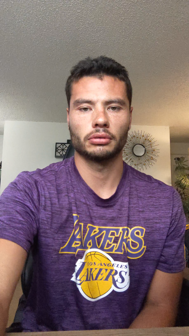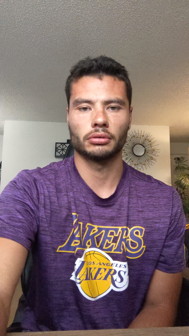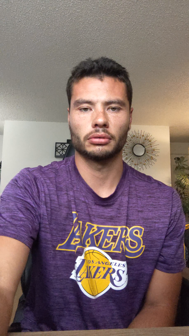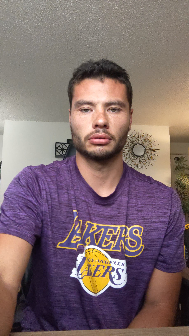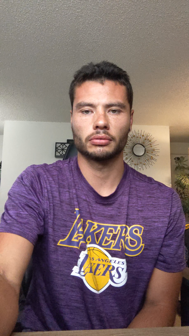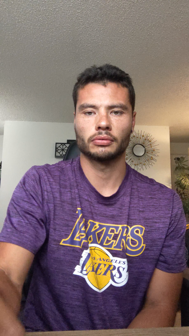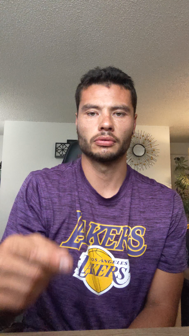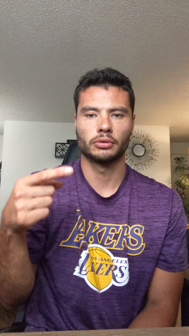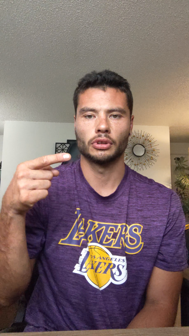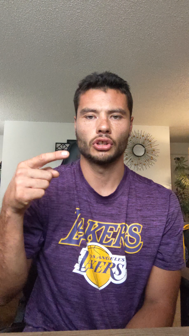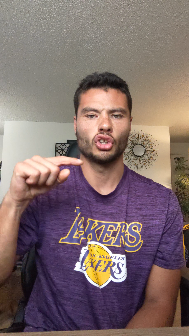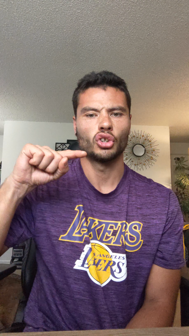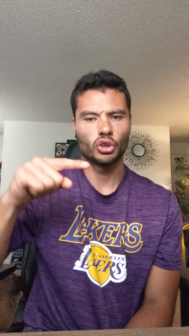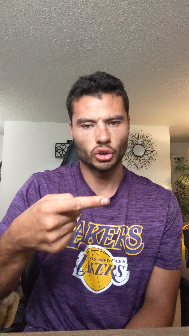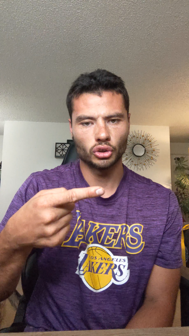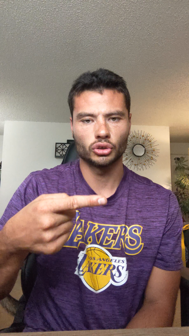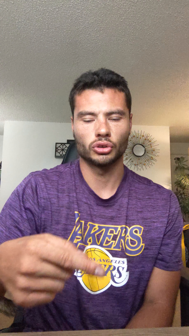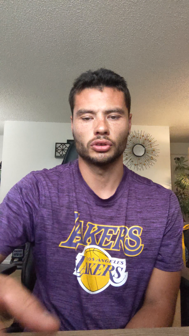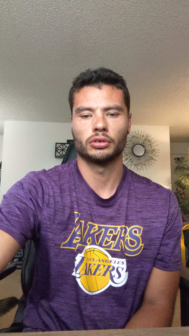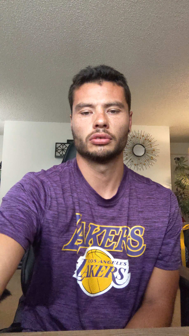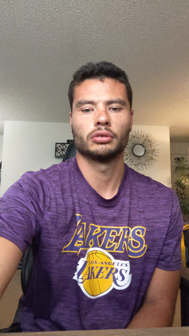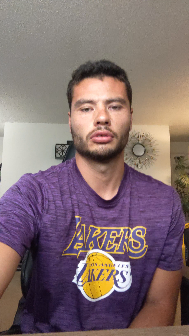hurt